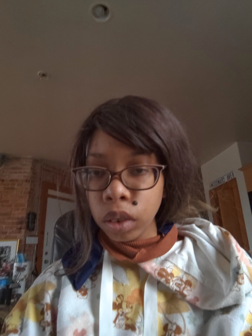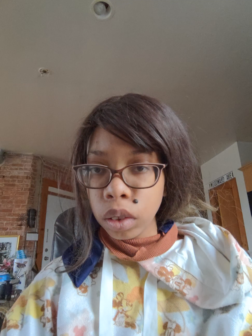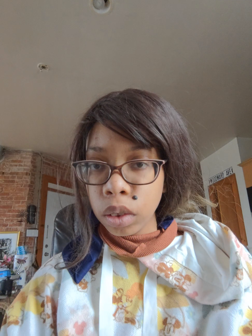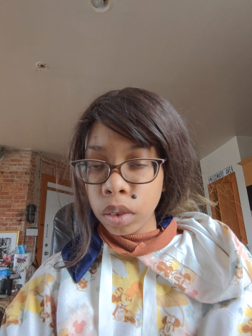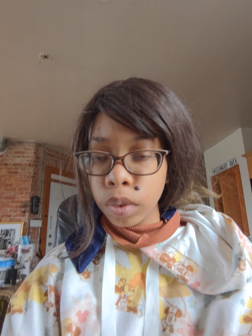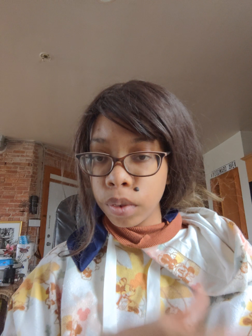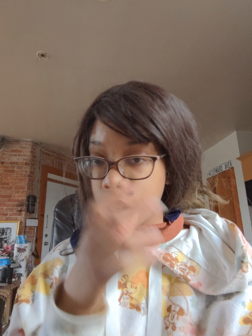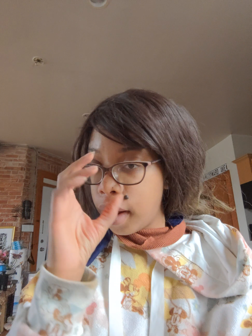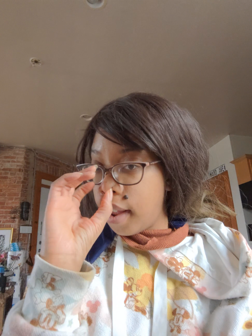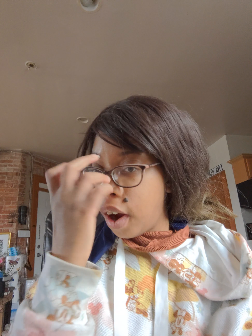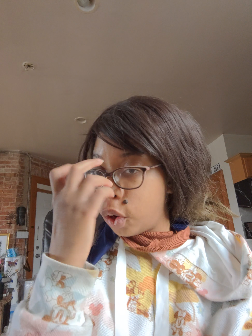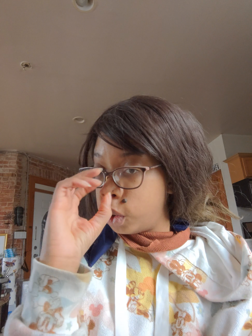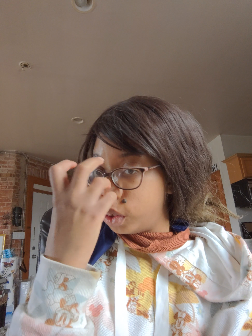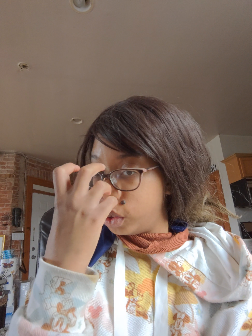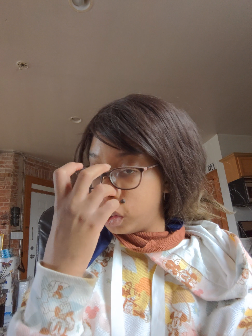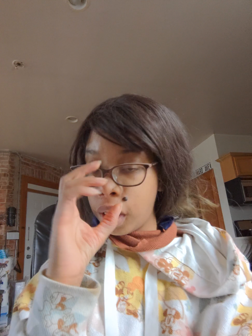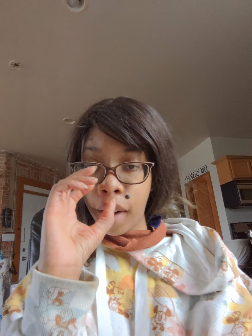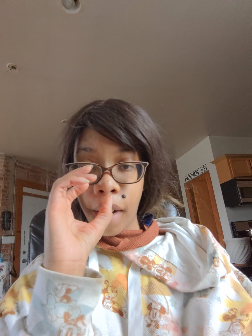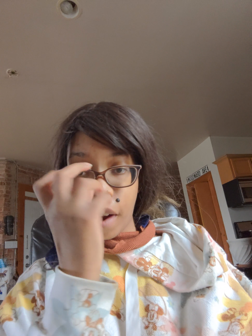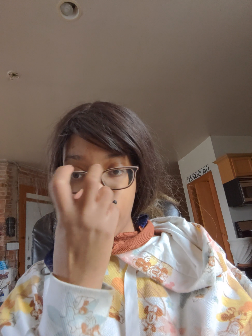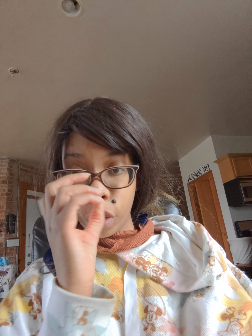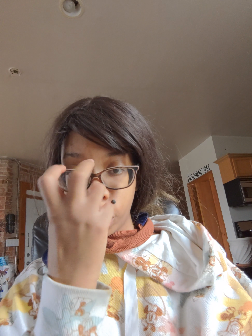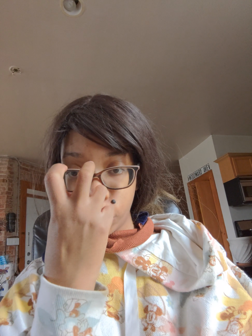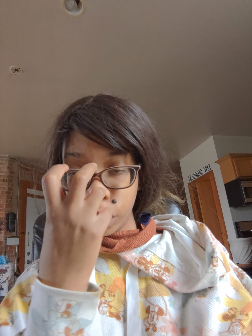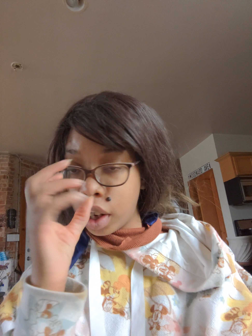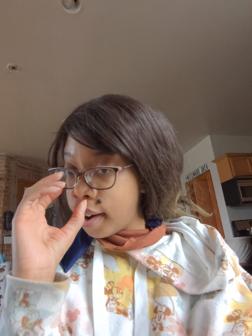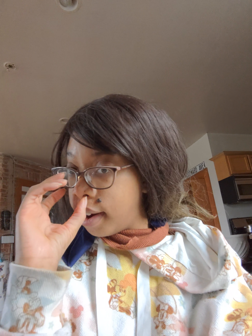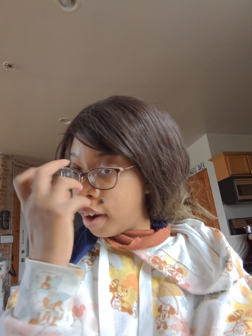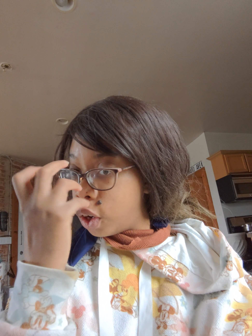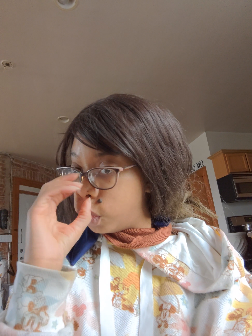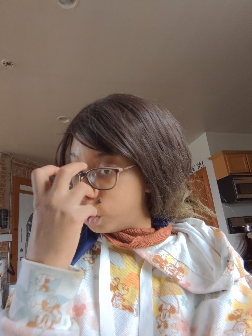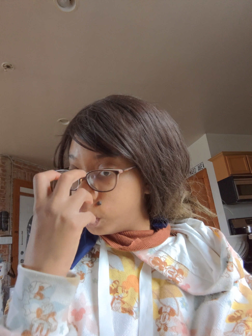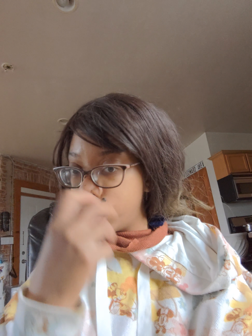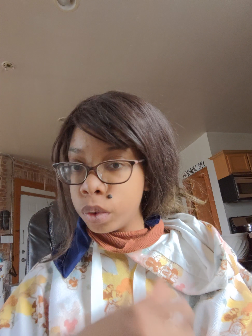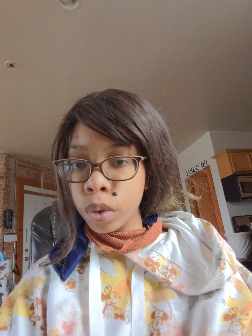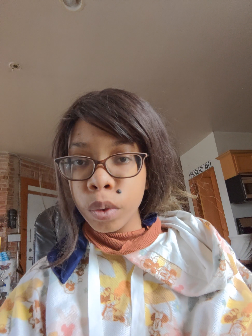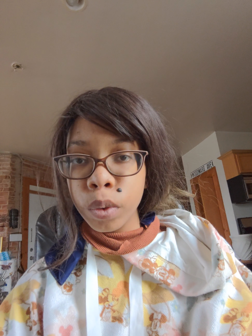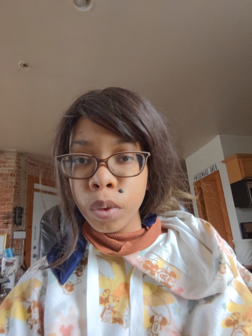clown